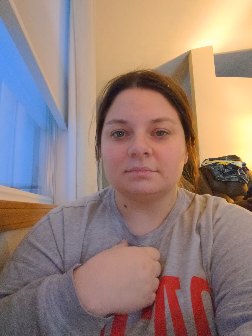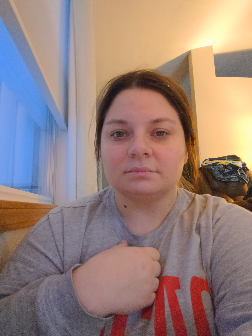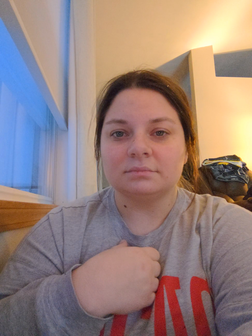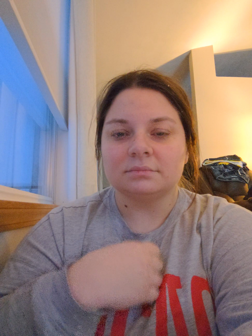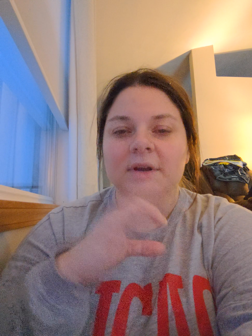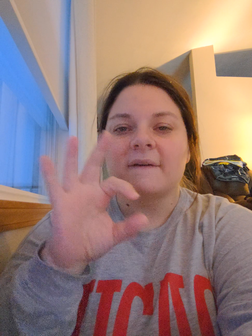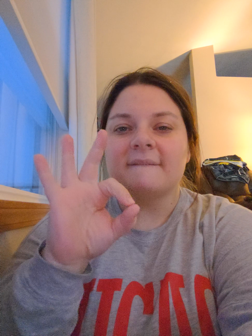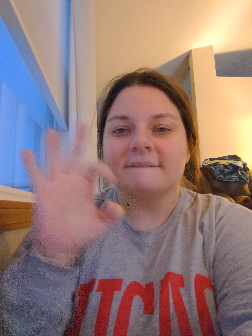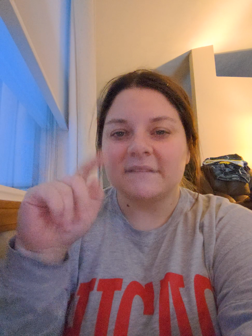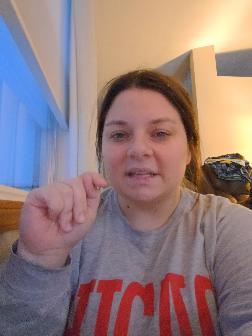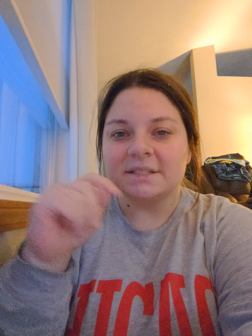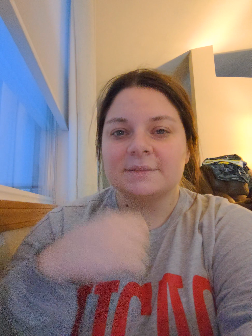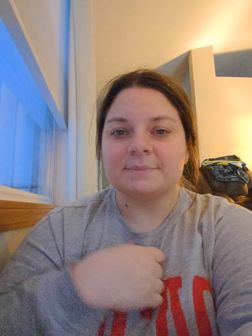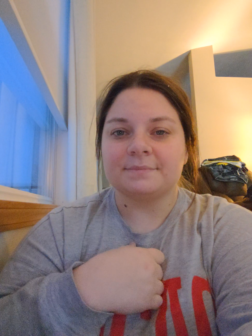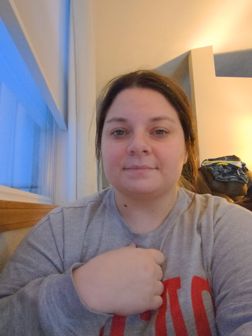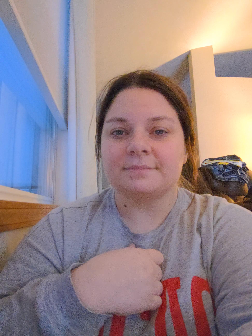feet